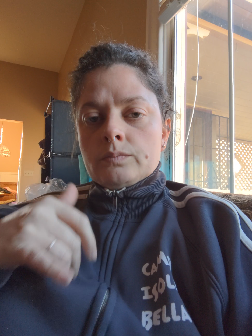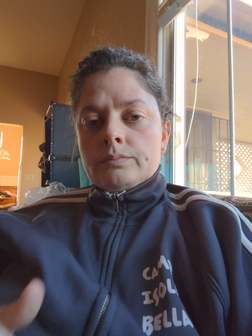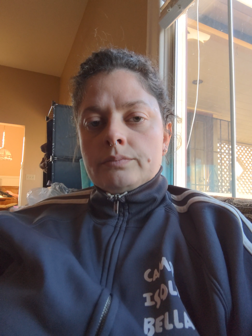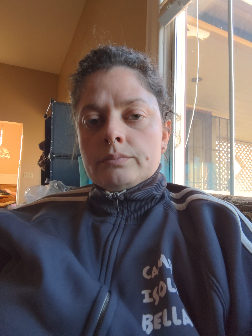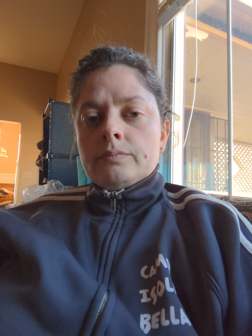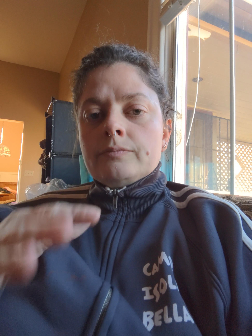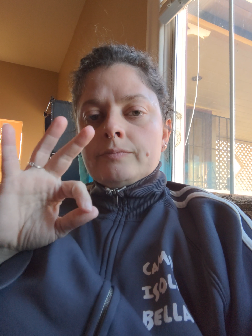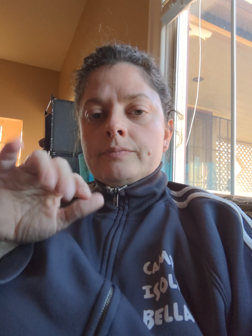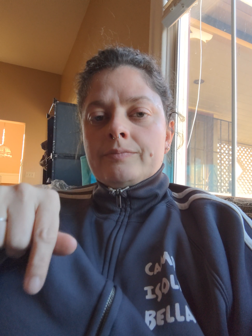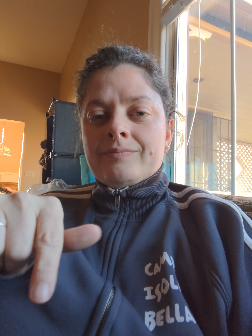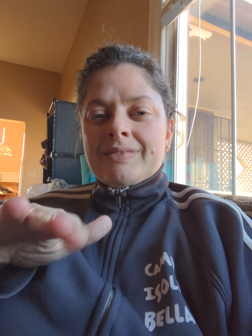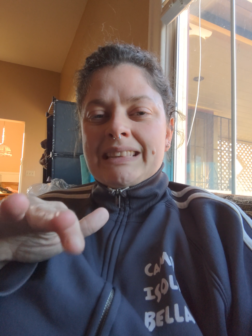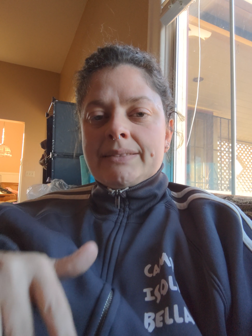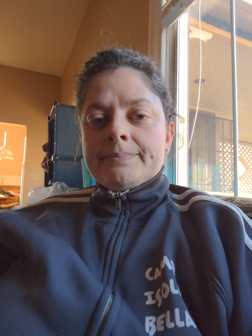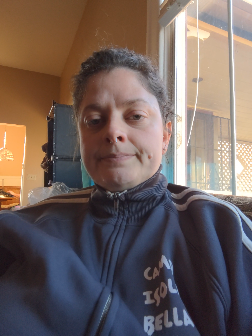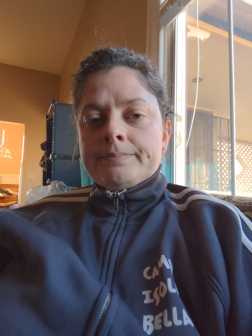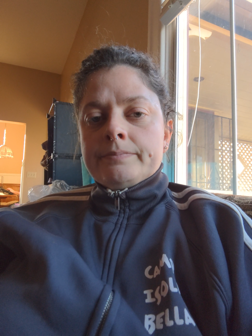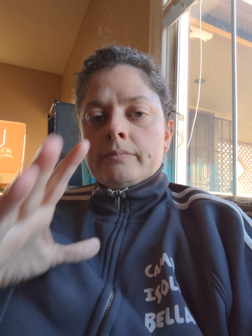feet